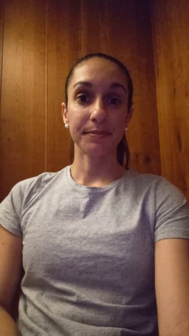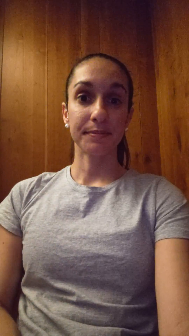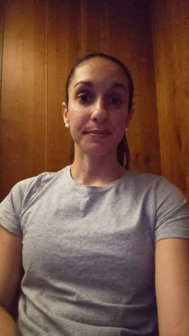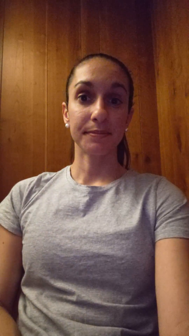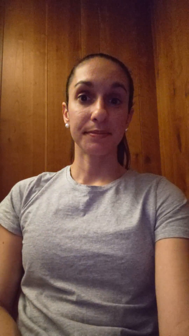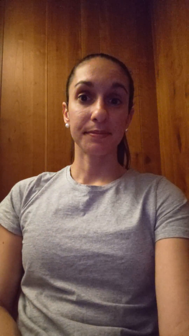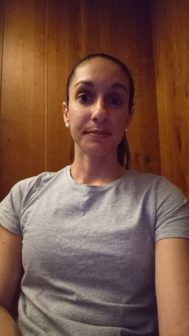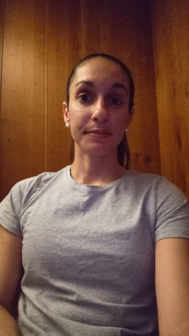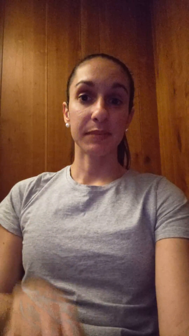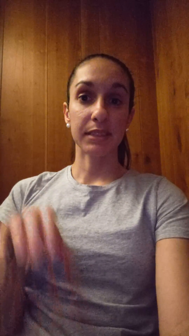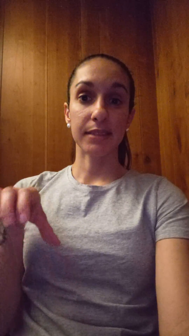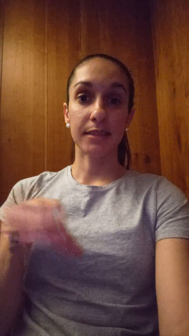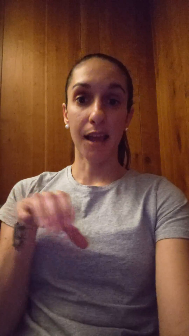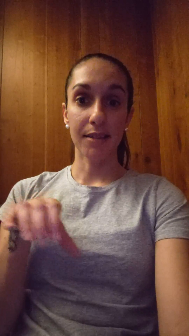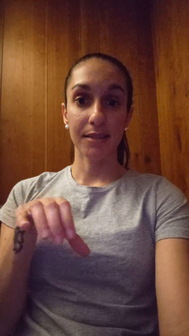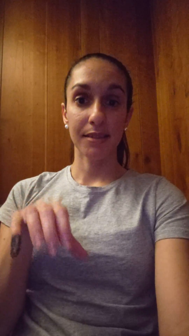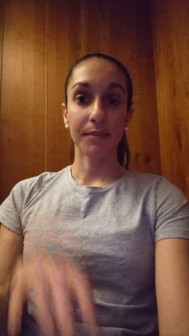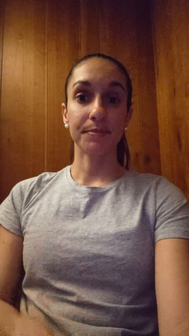does